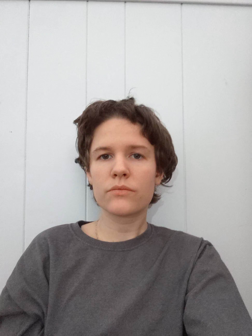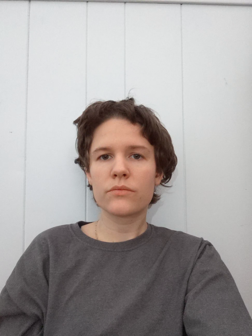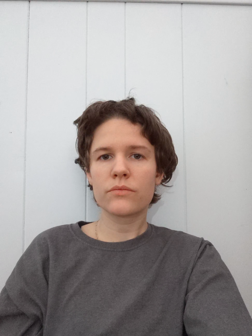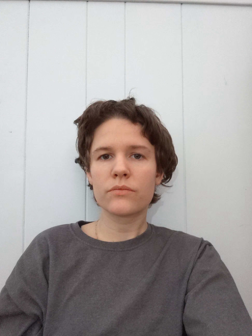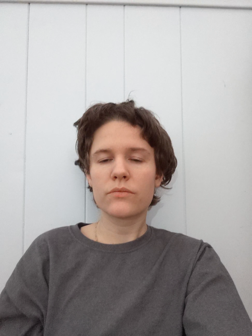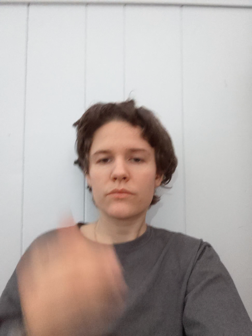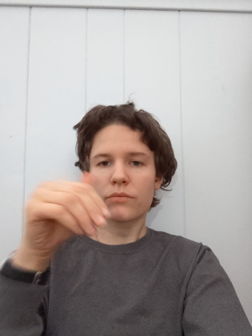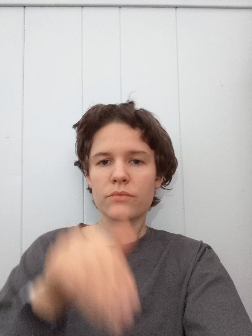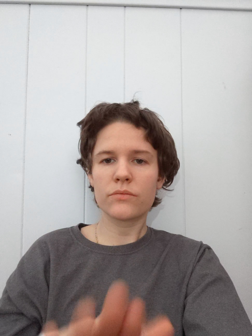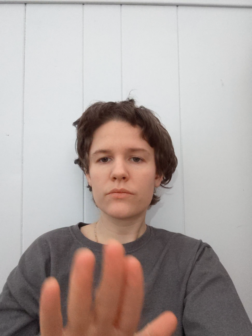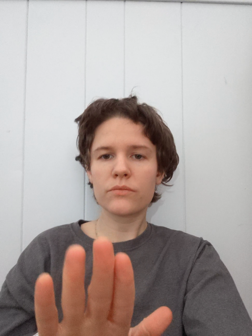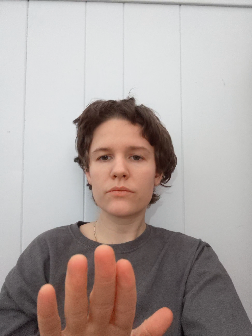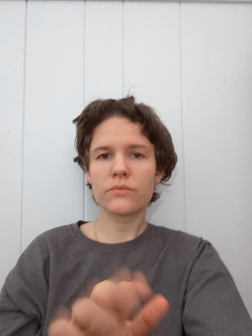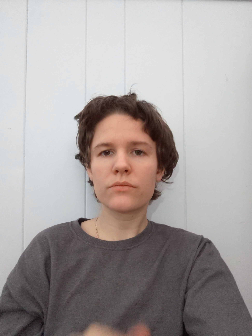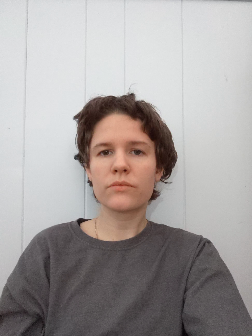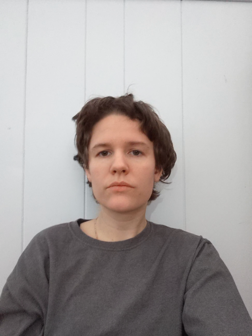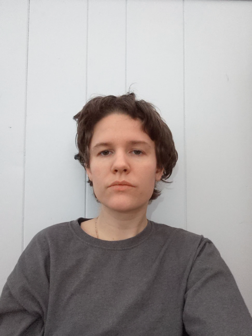into